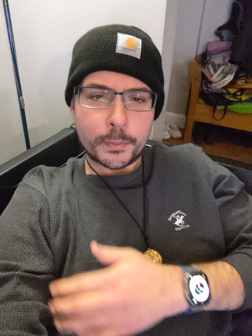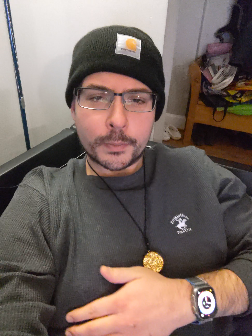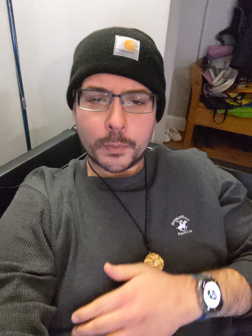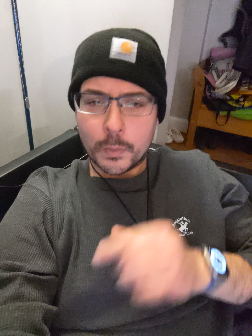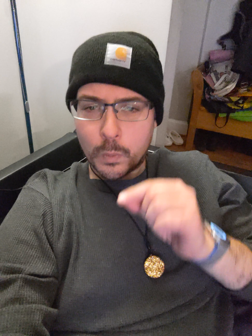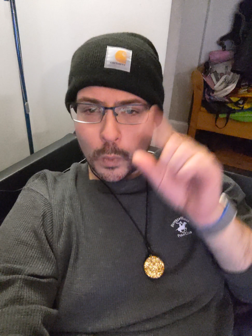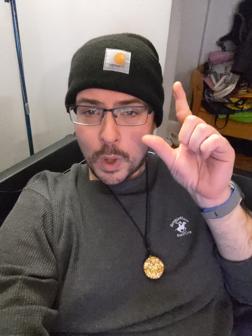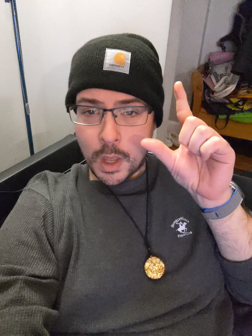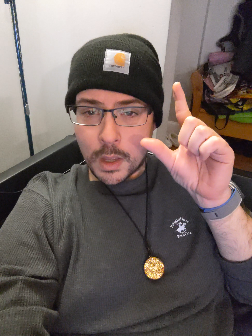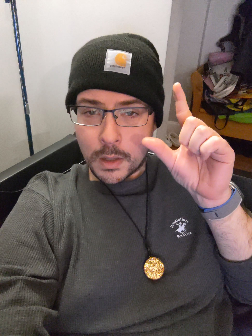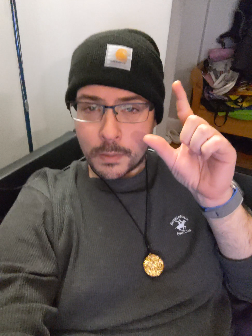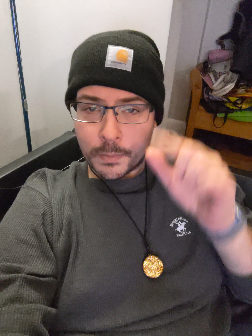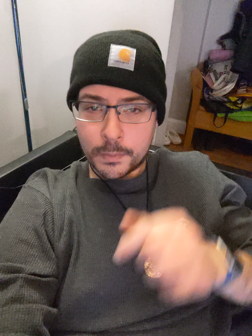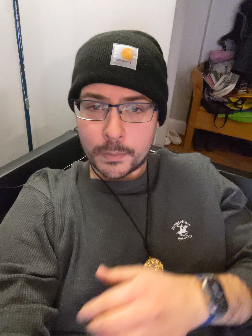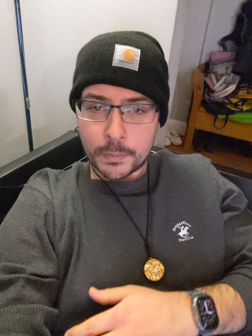awake